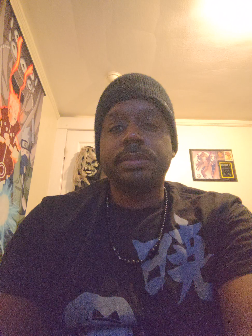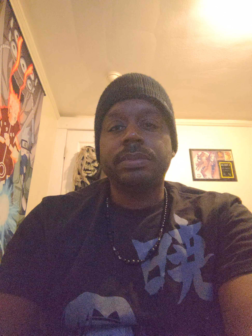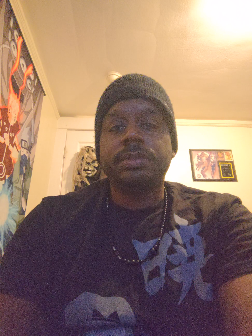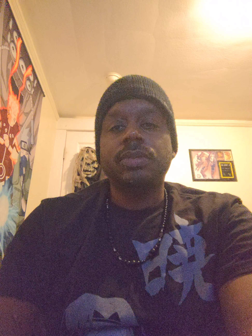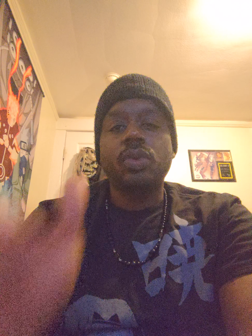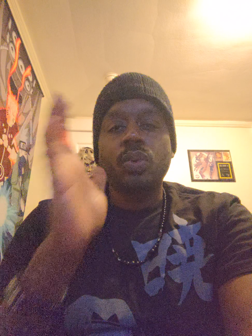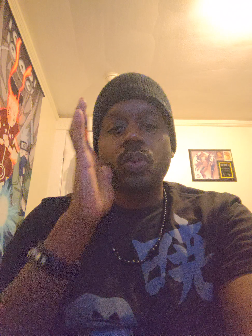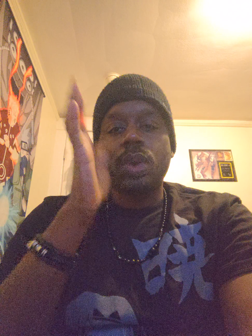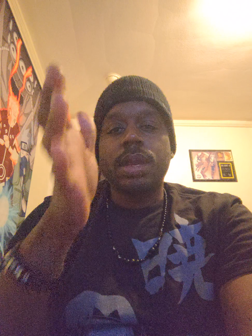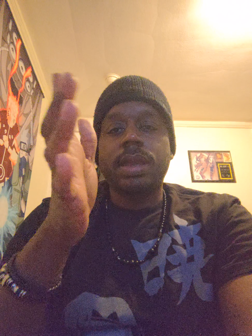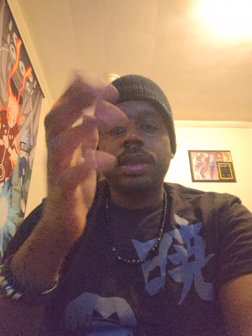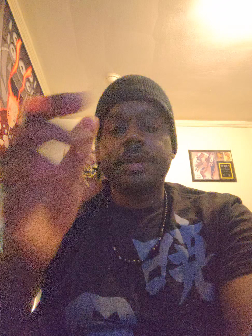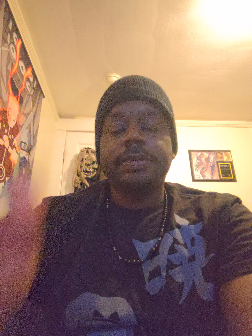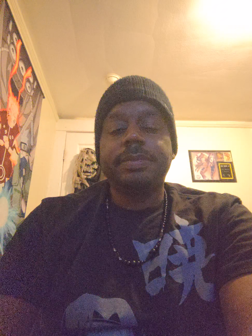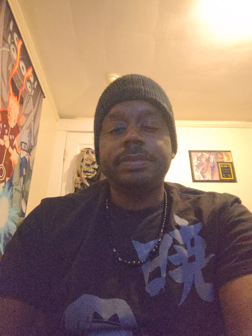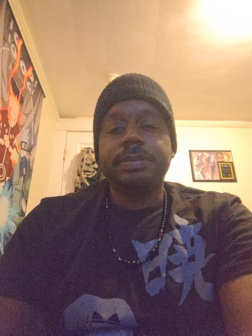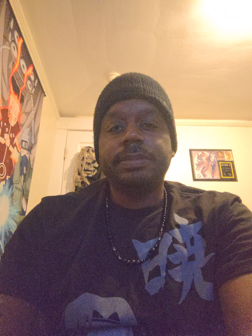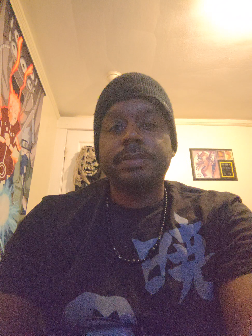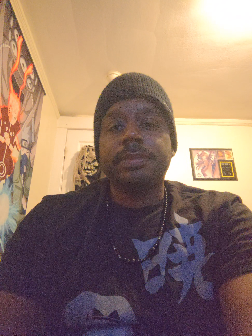will